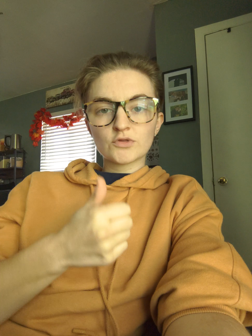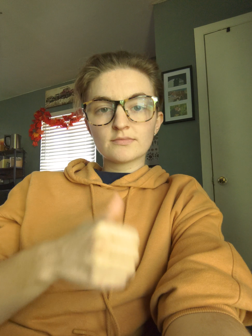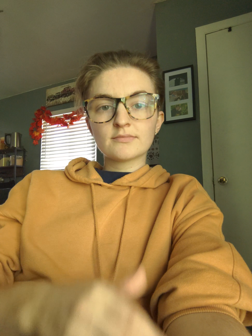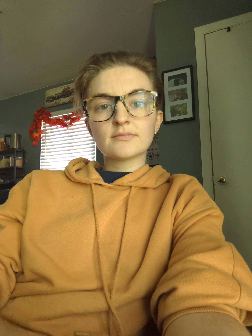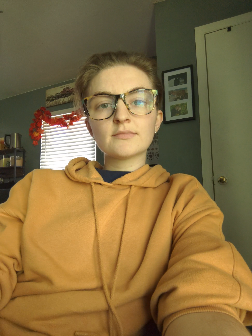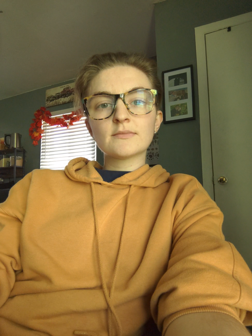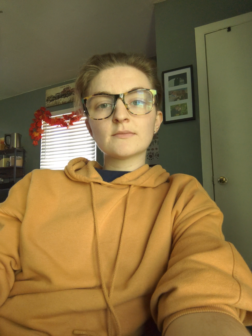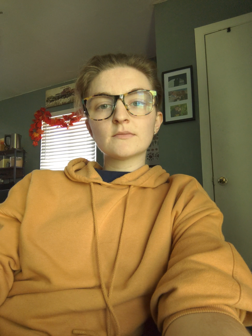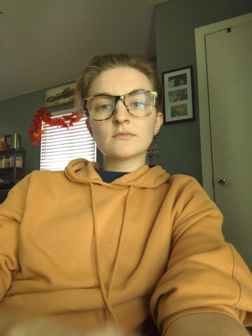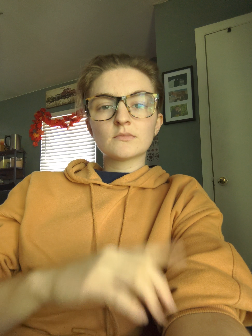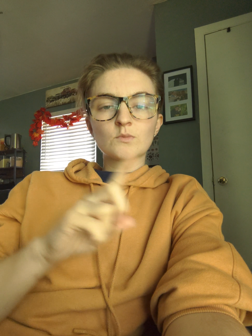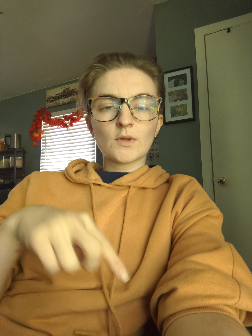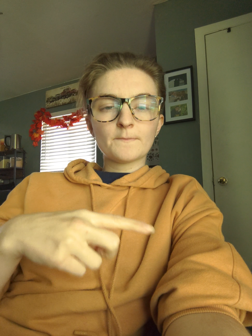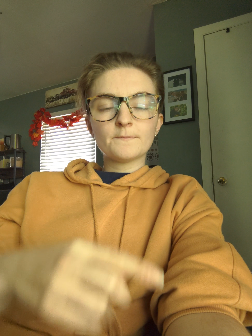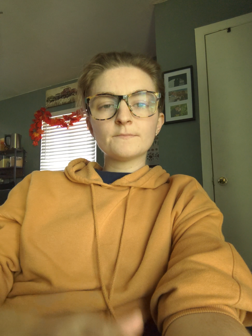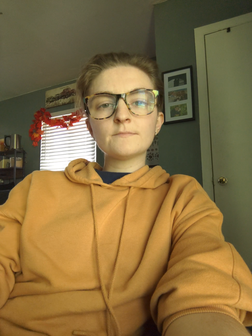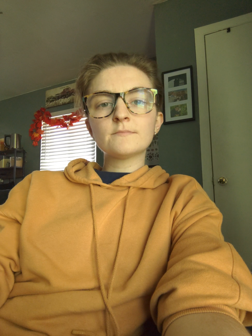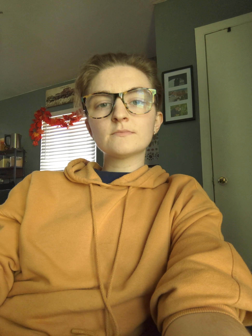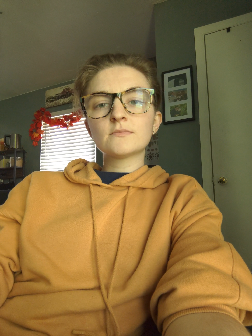about